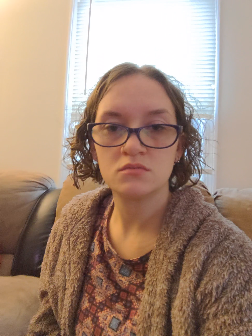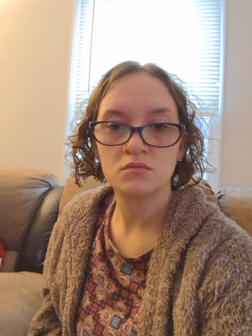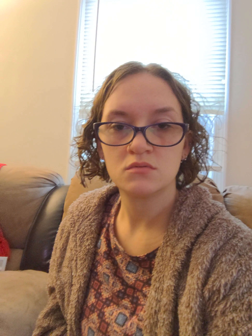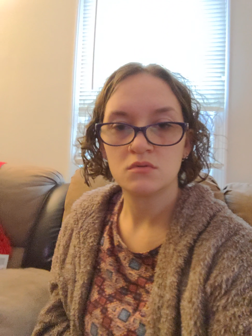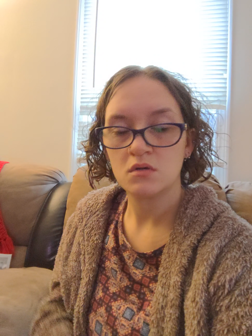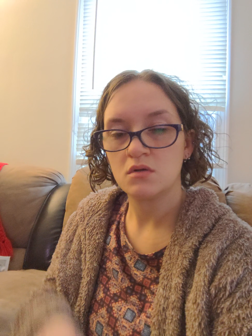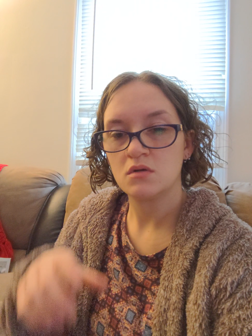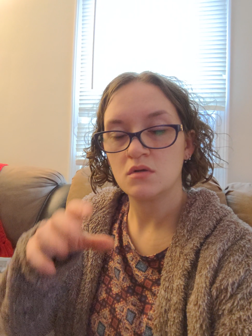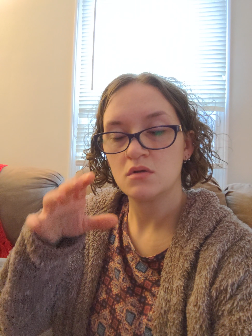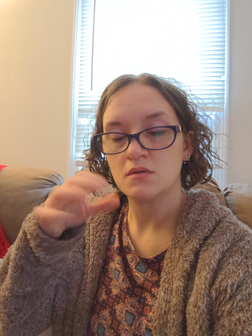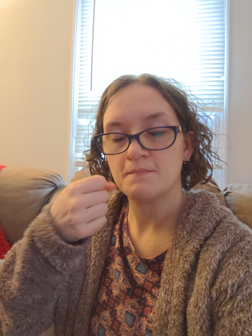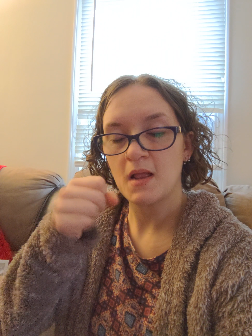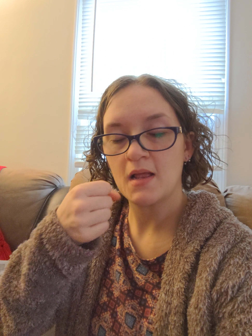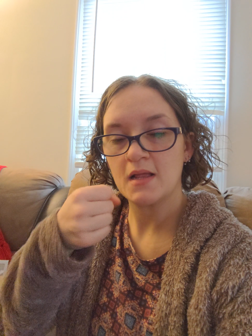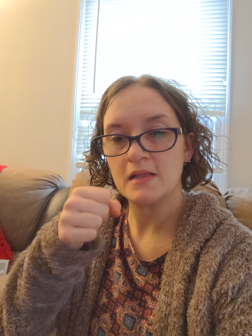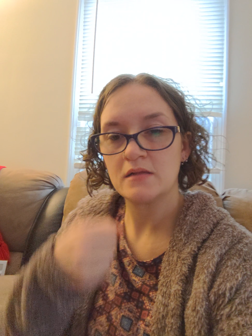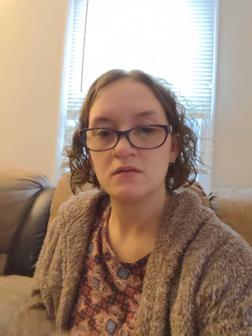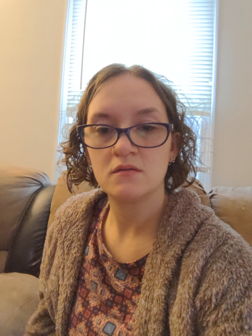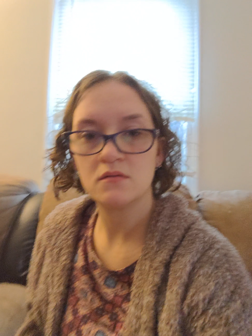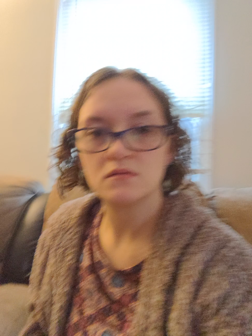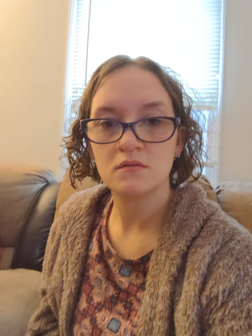make